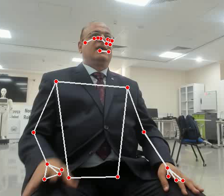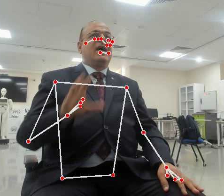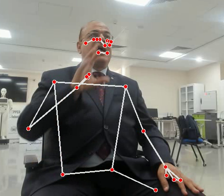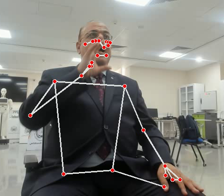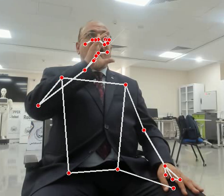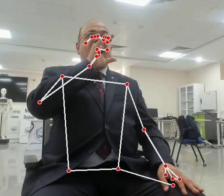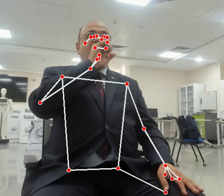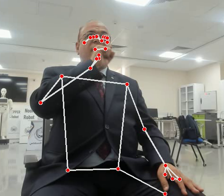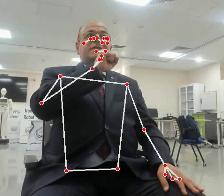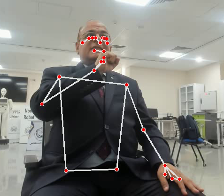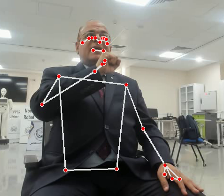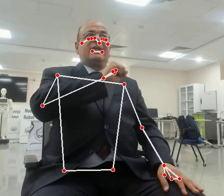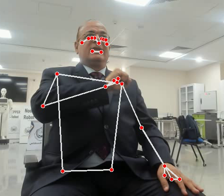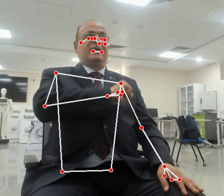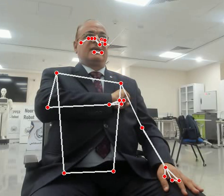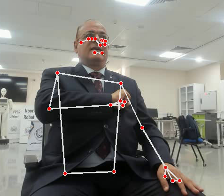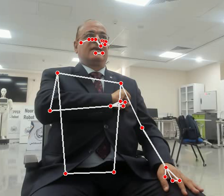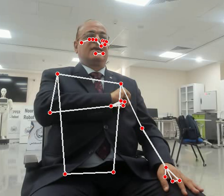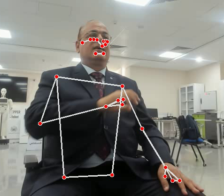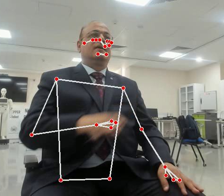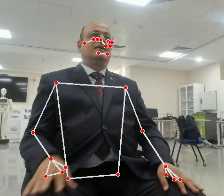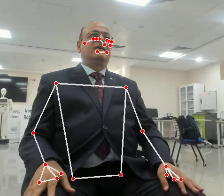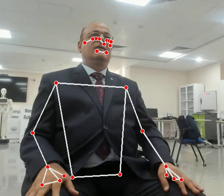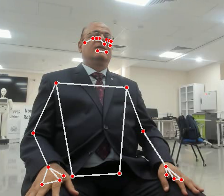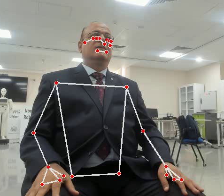fe sark